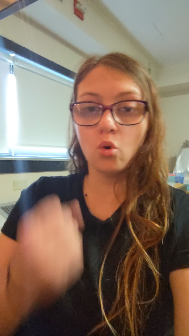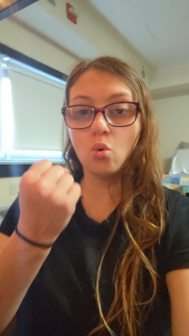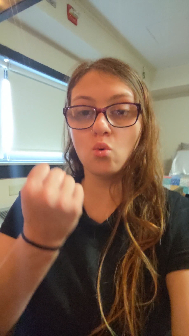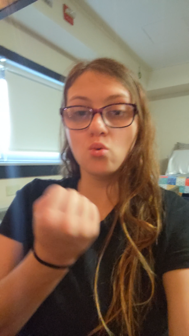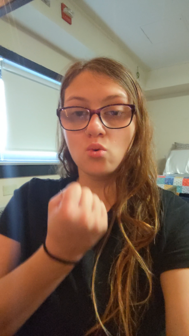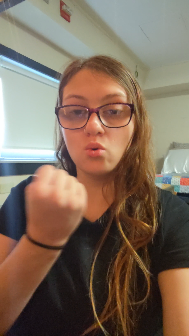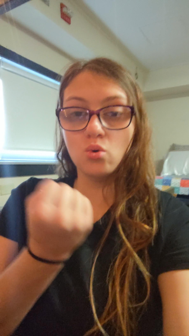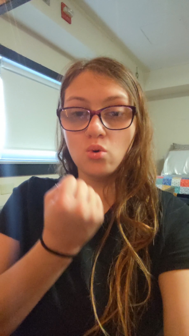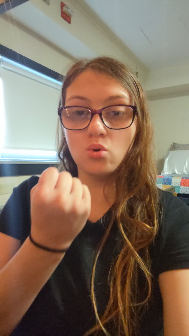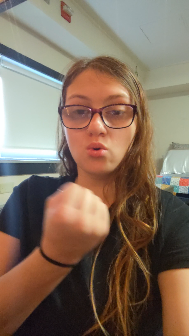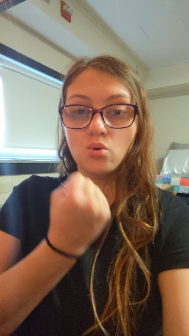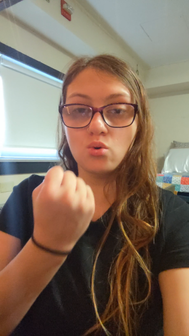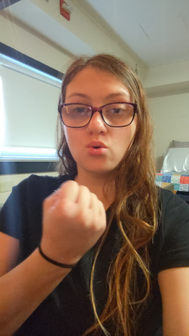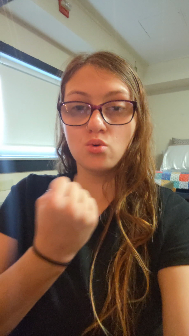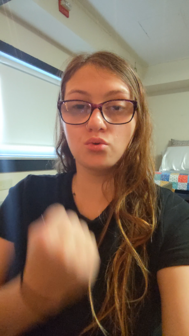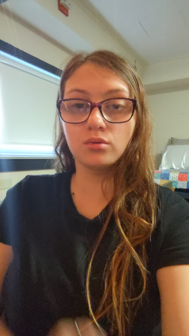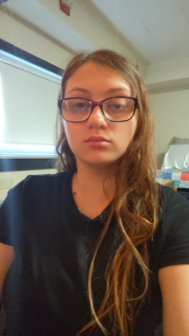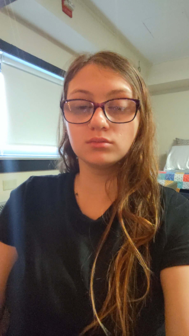hold